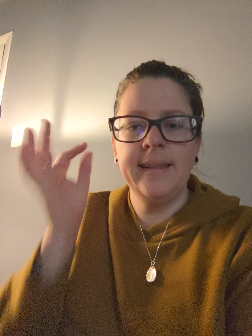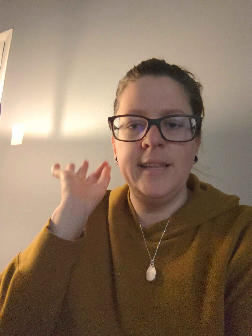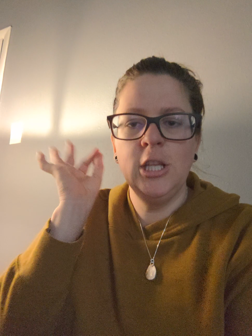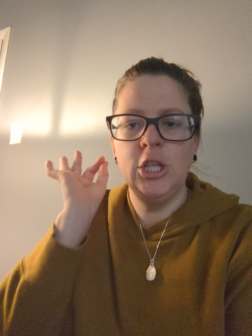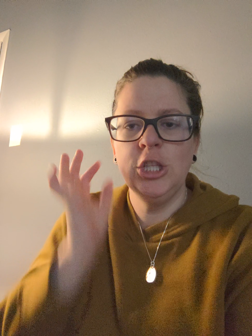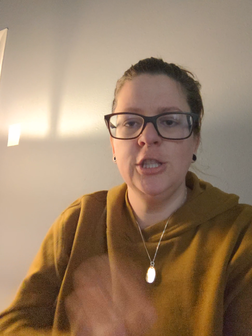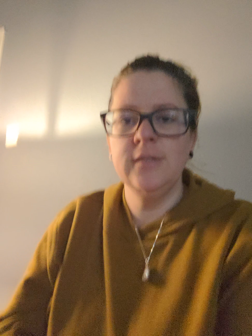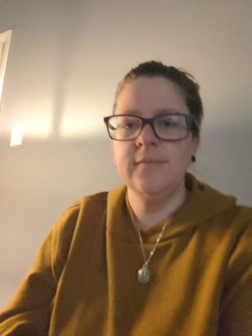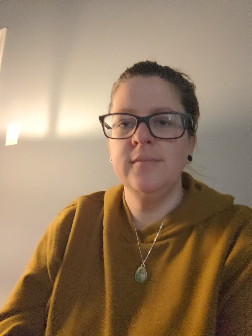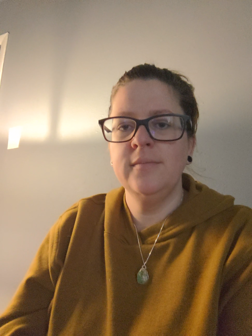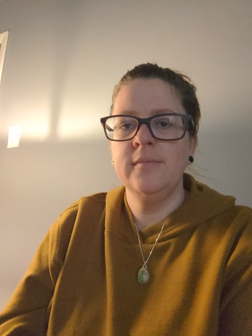hair